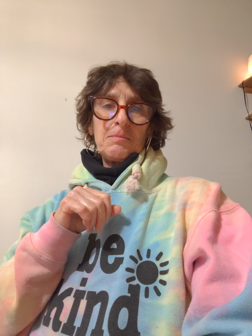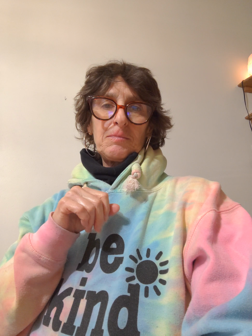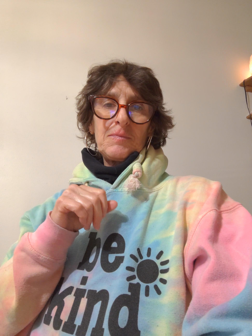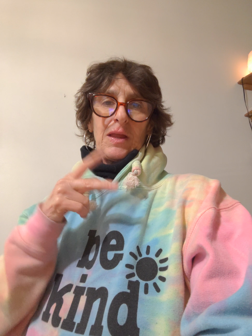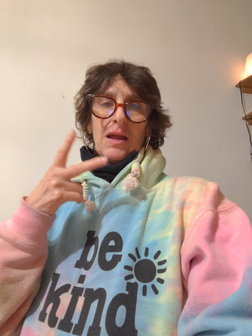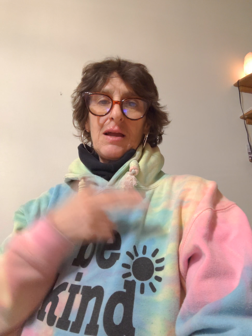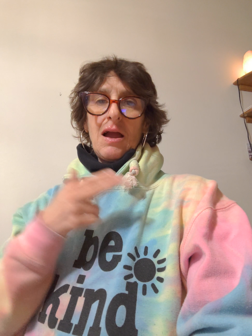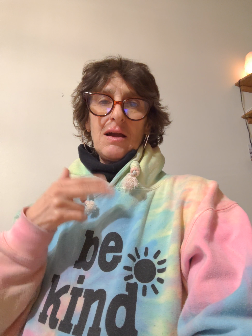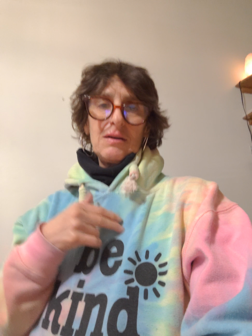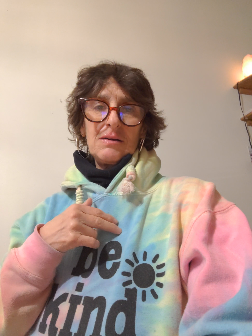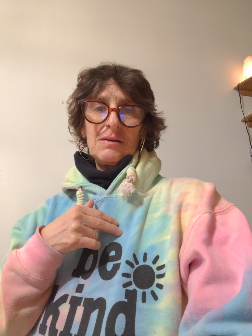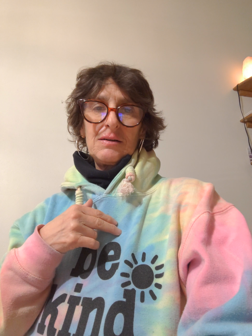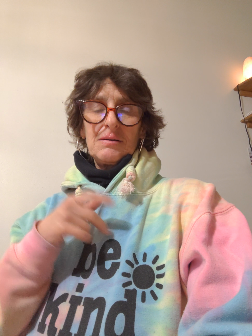cut